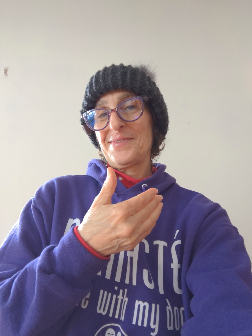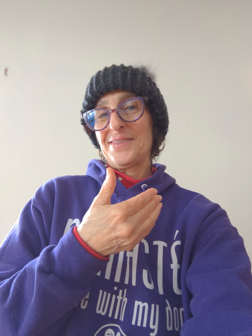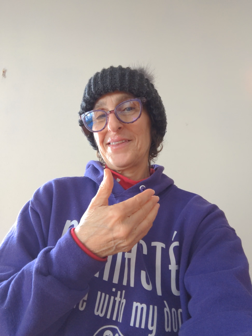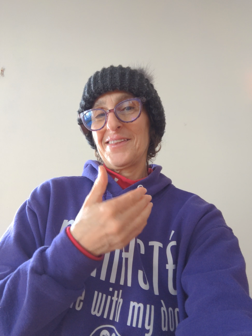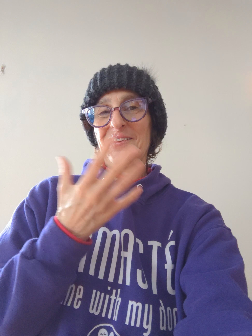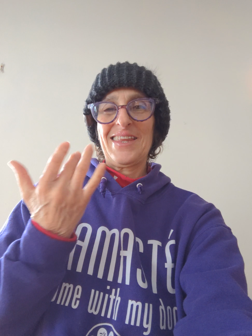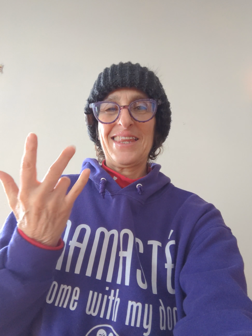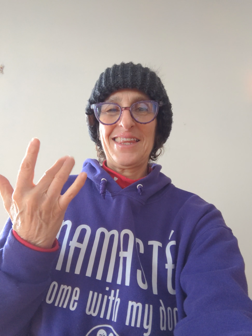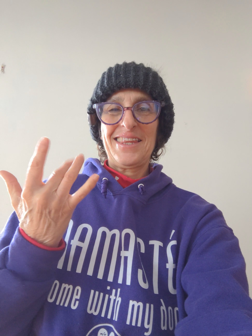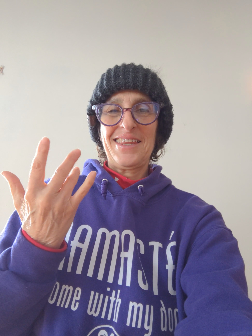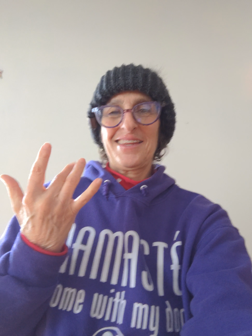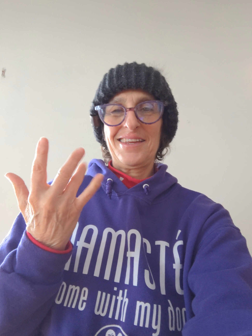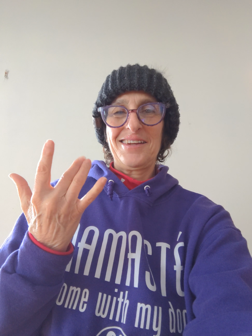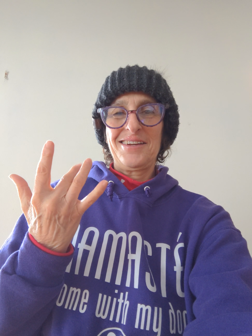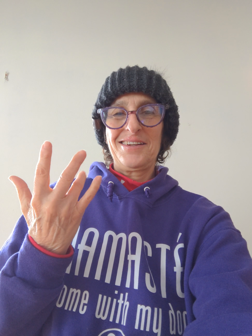wait